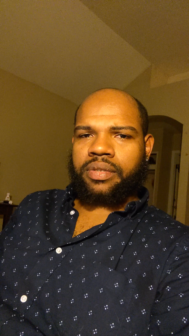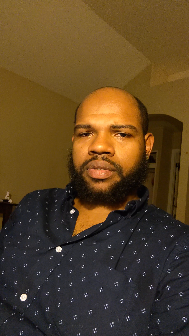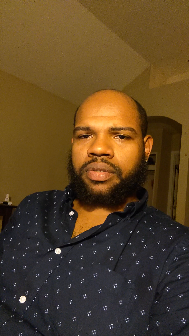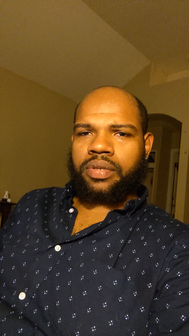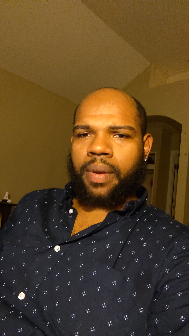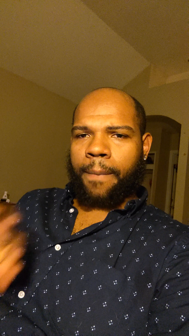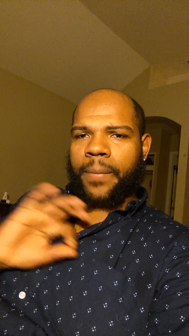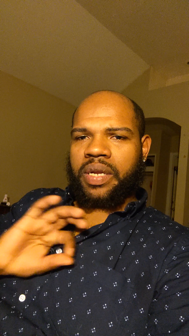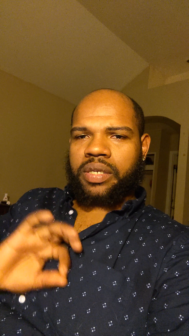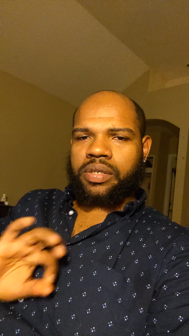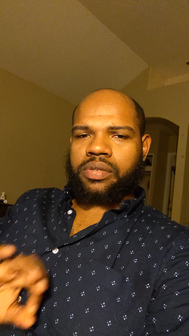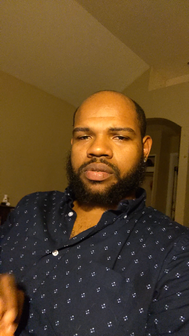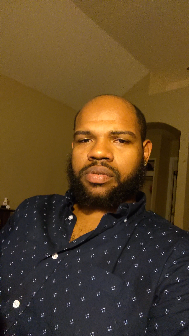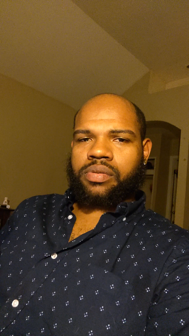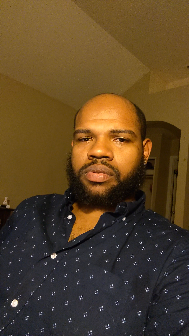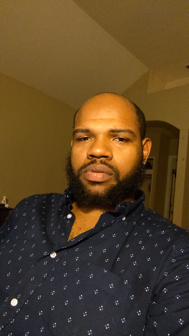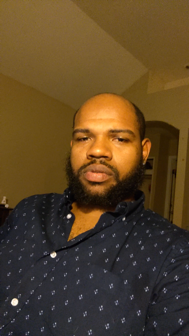button